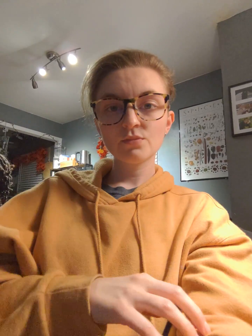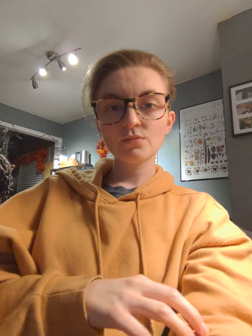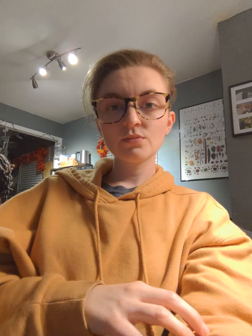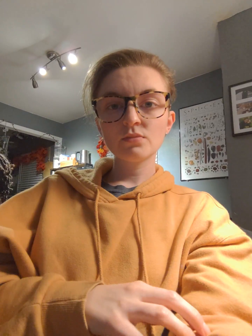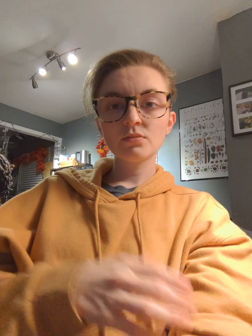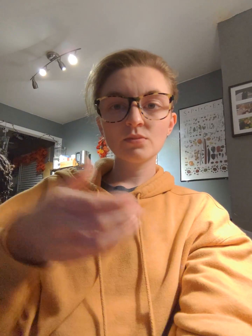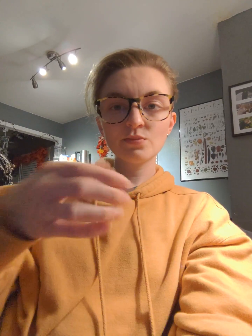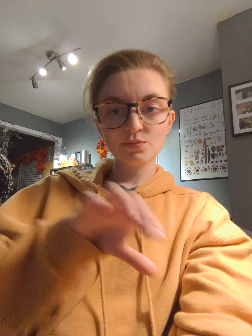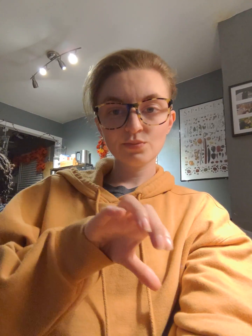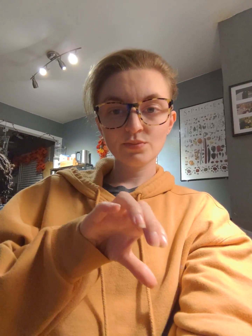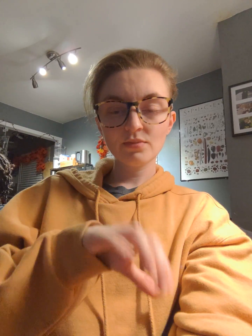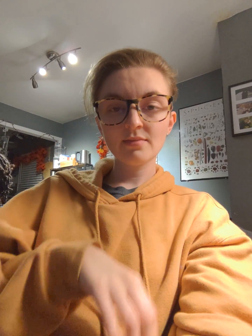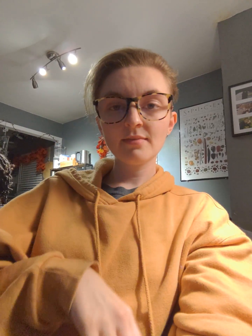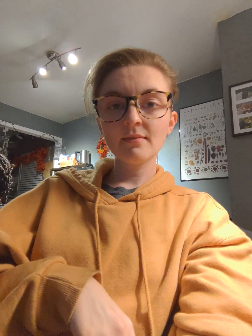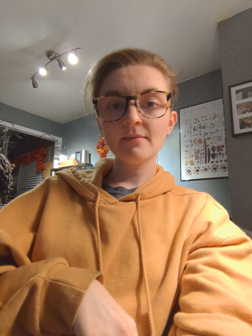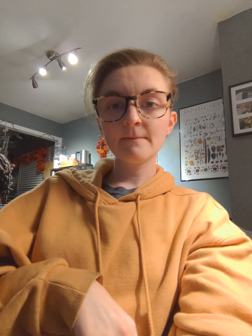pour